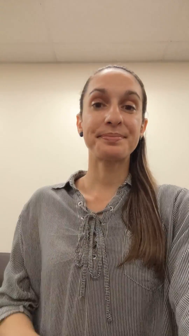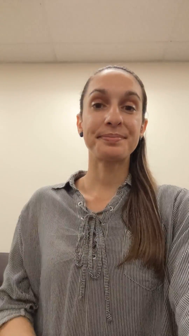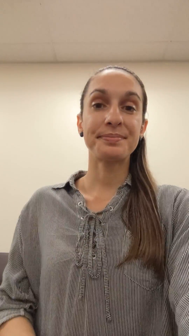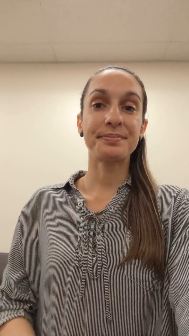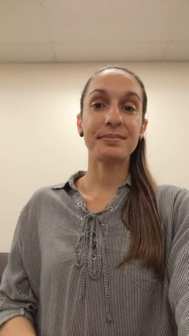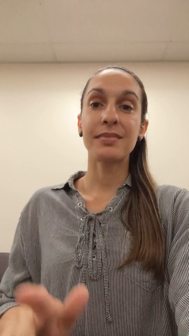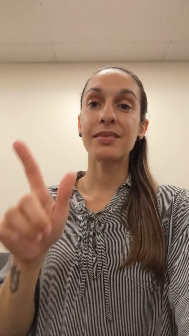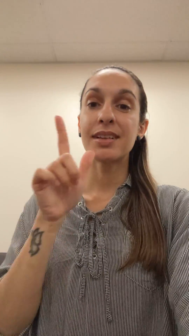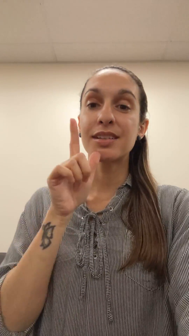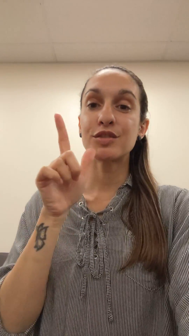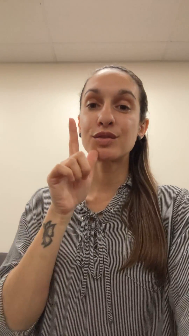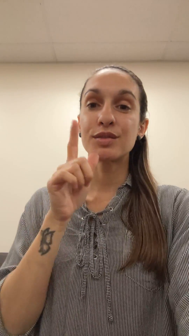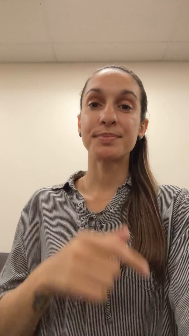lunch